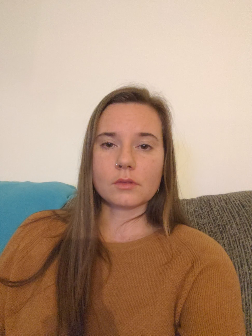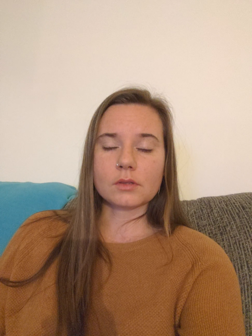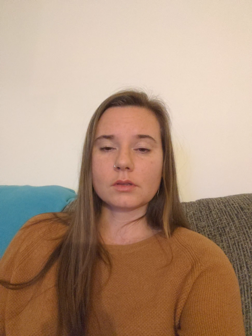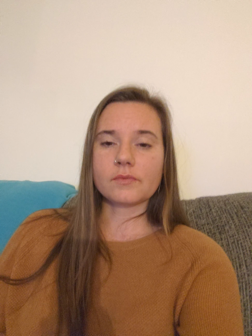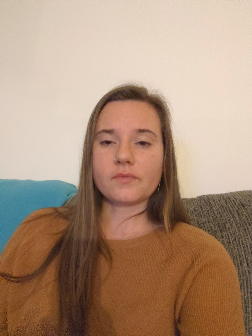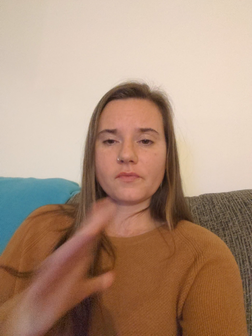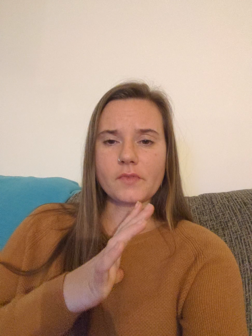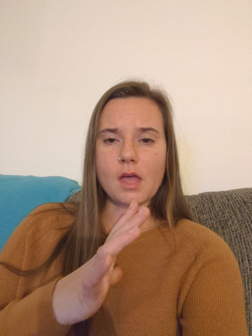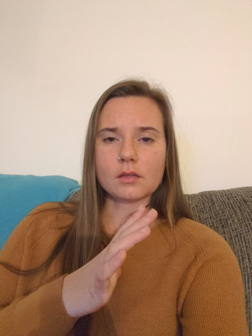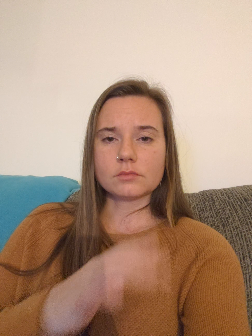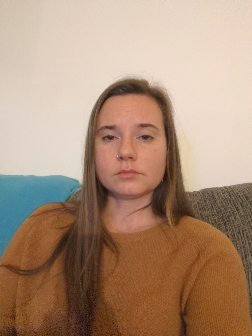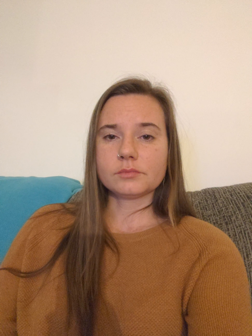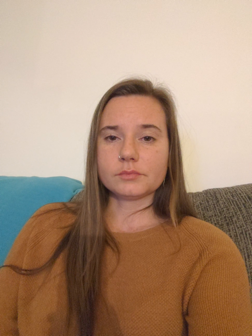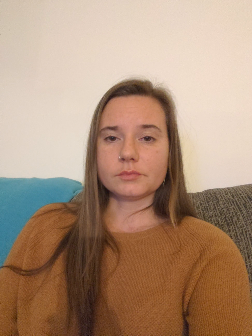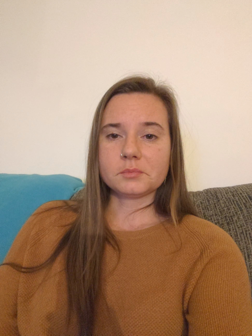fine